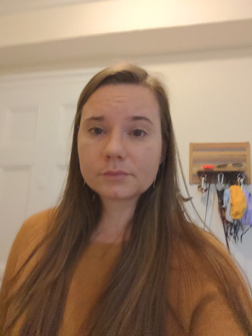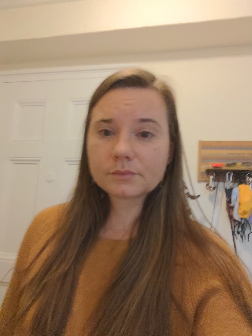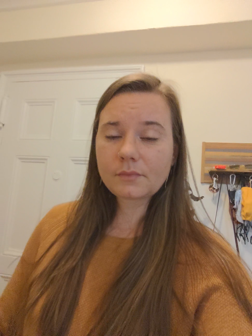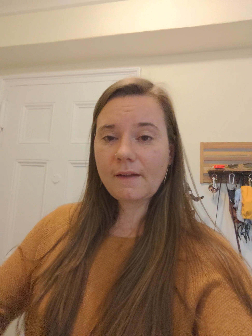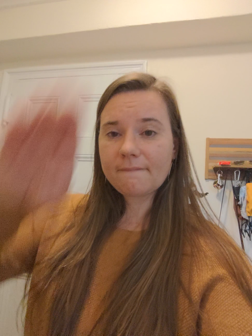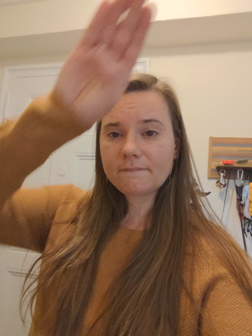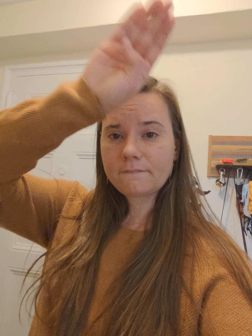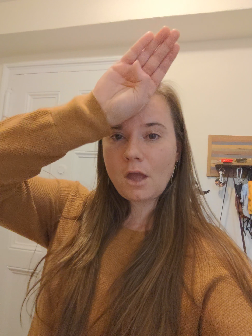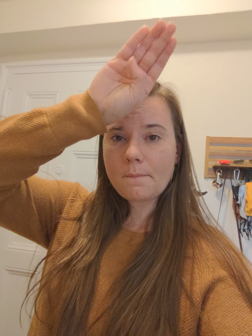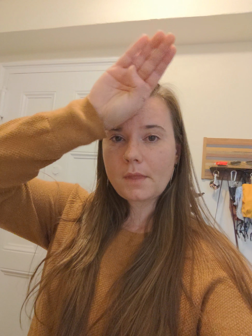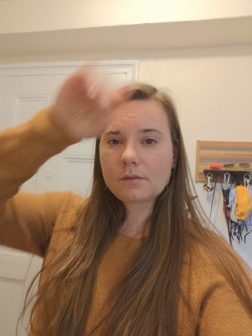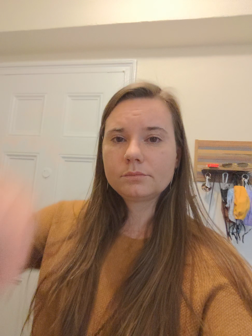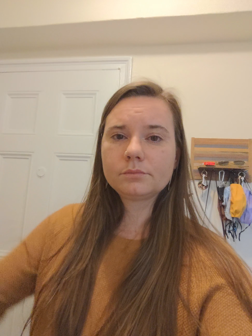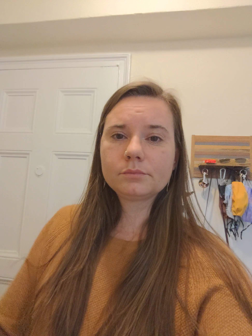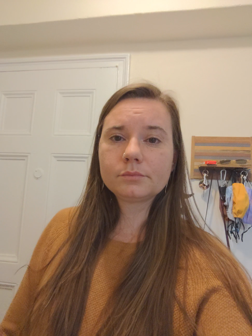fireman